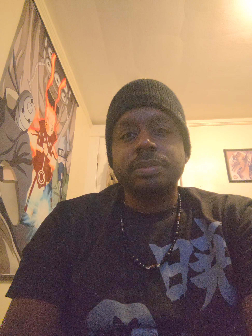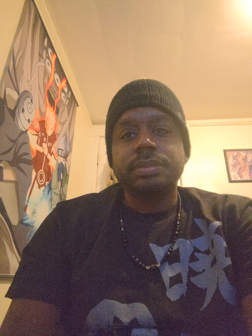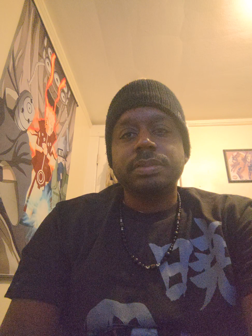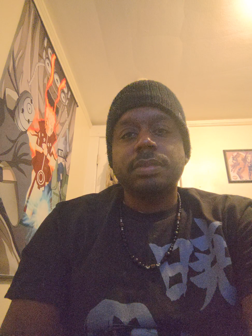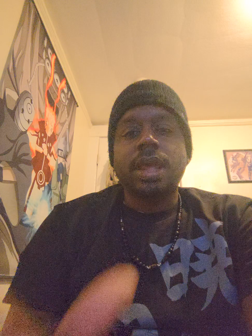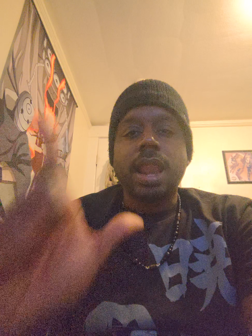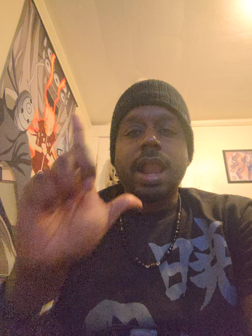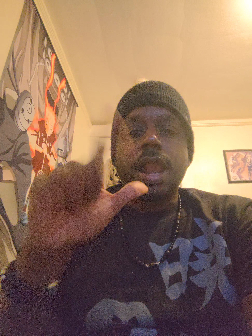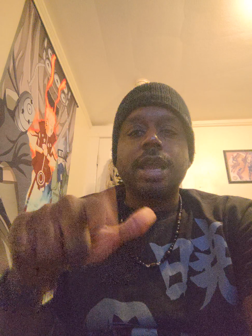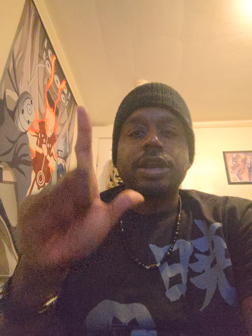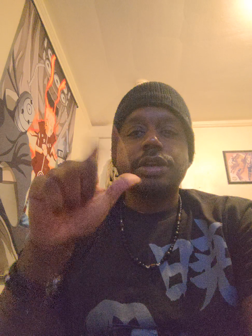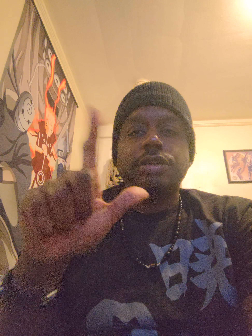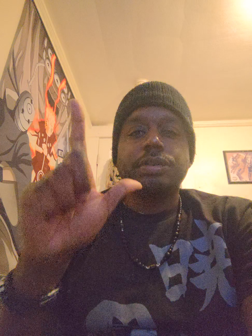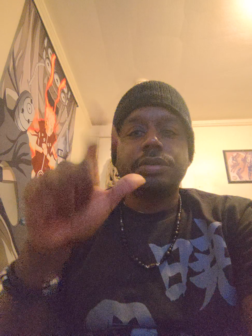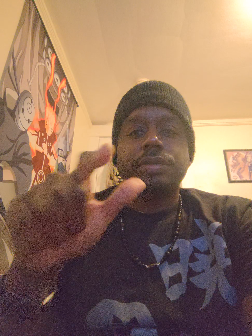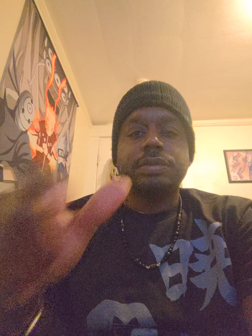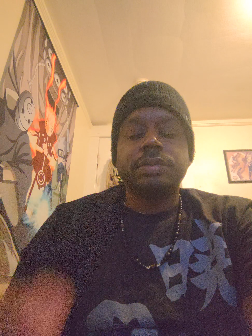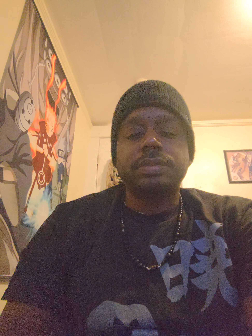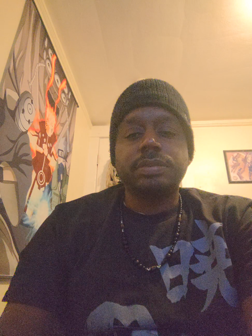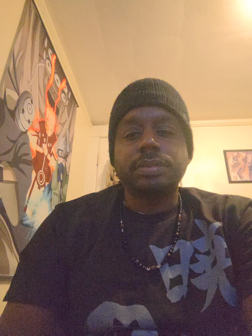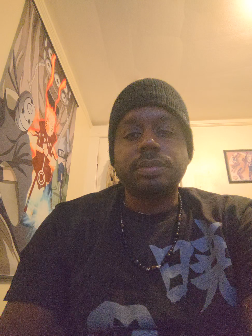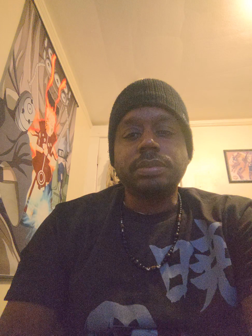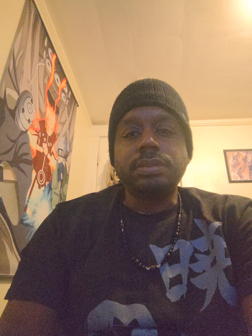later